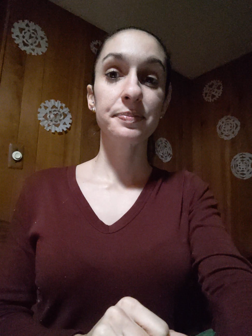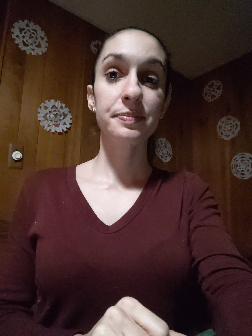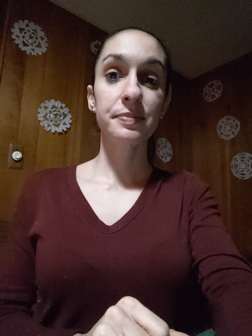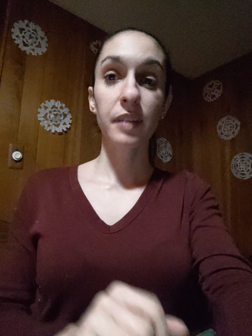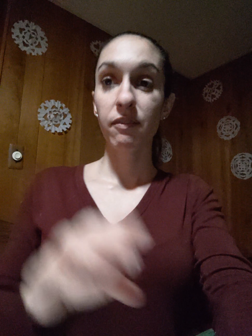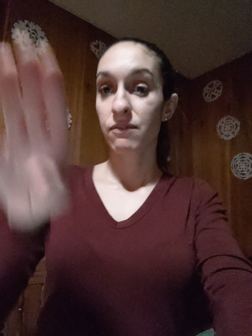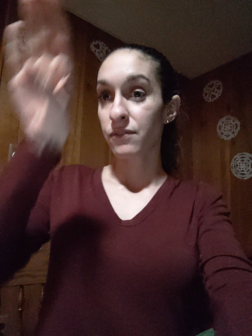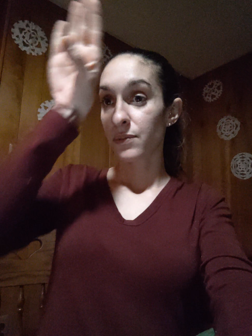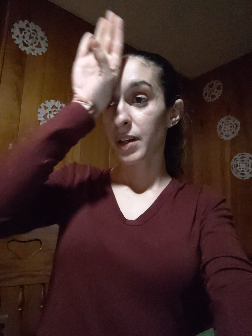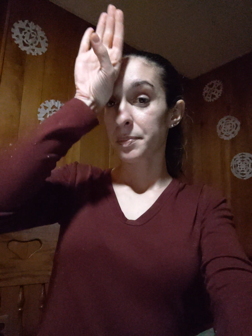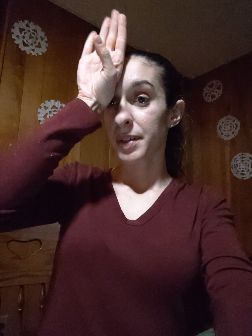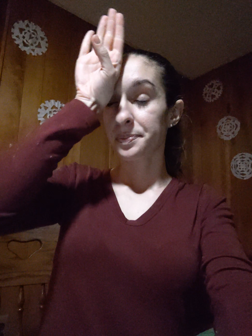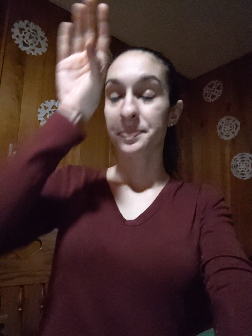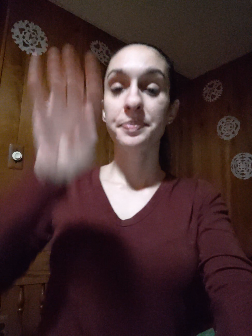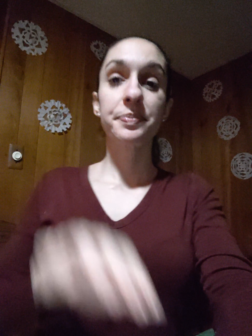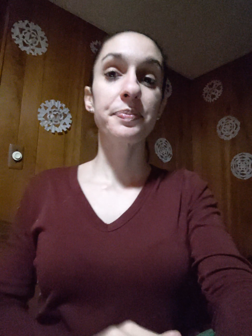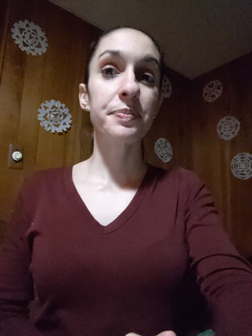fireman